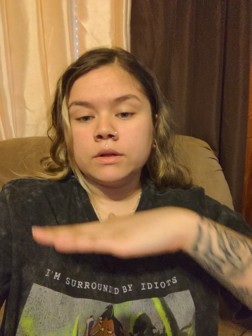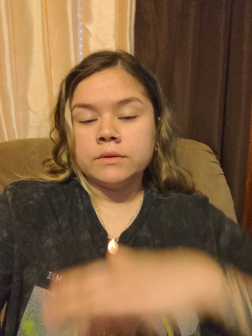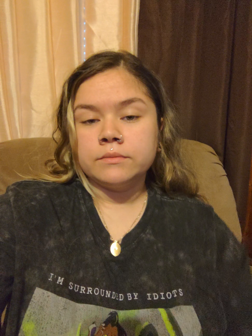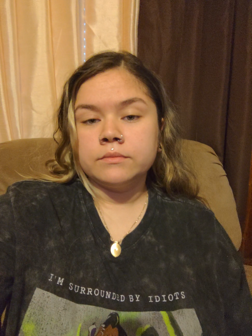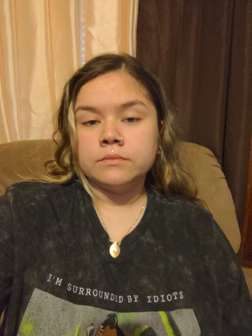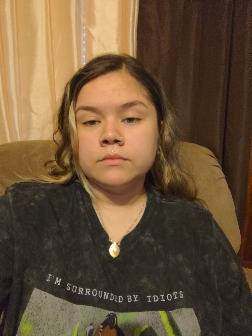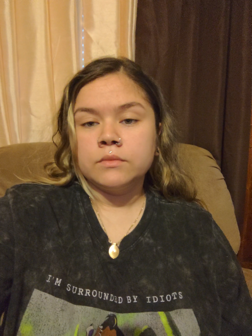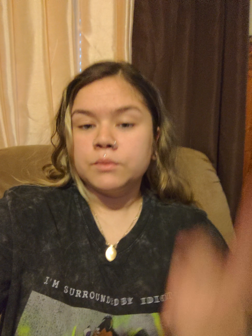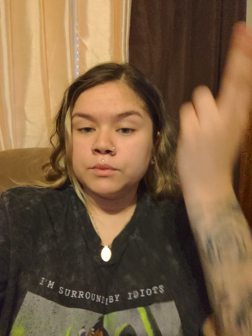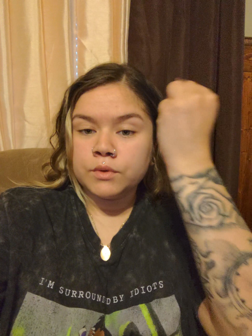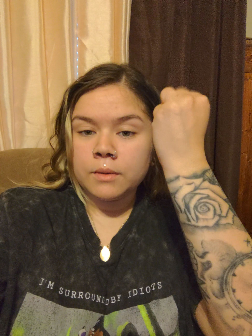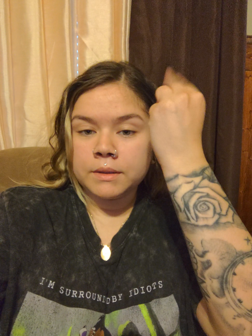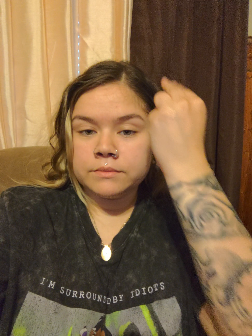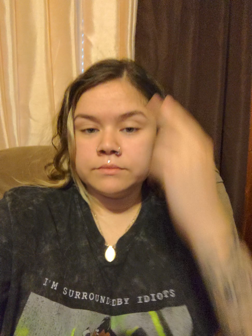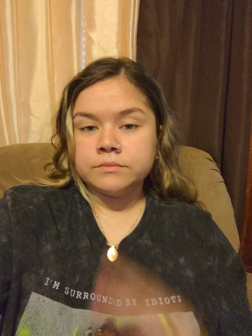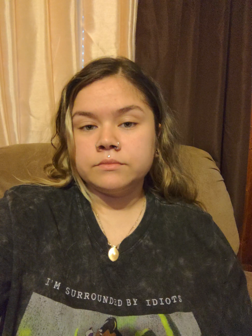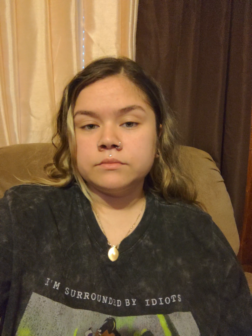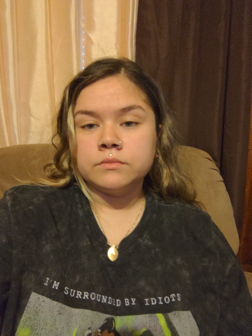rabbit